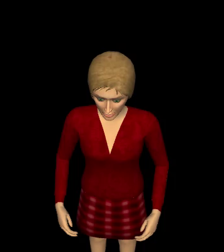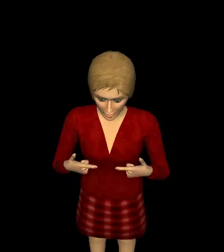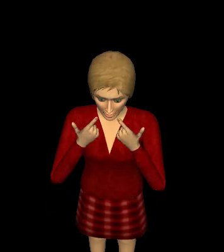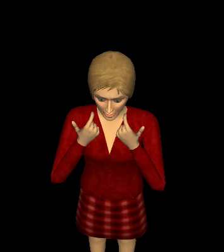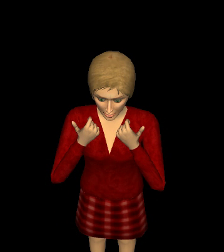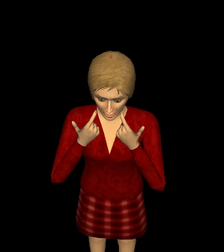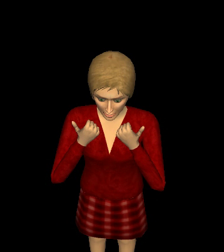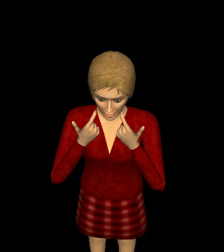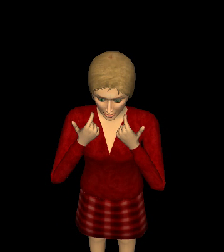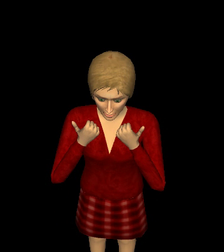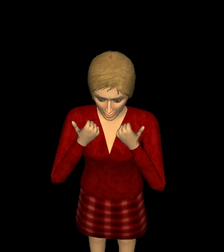يبكي